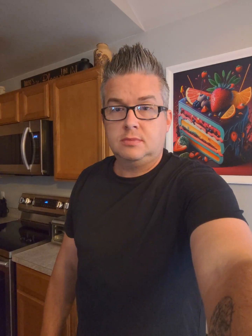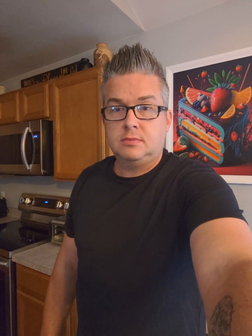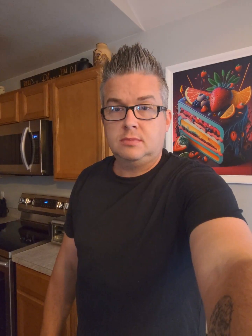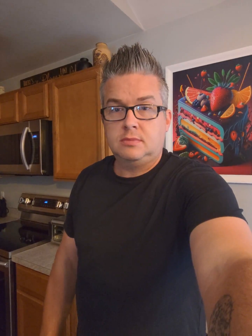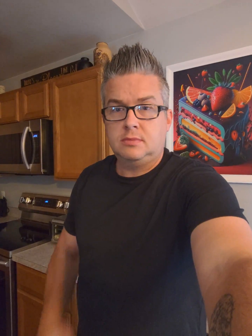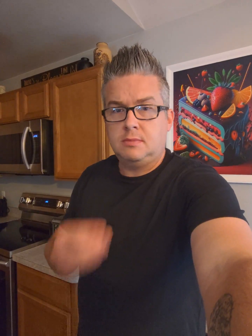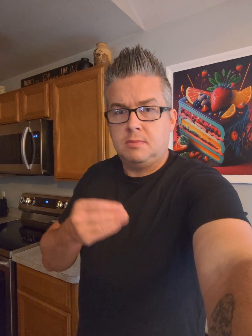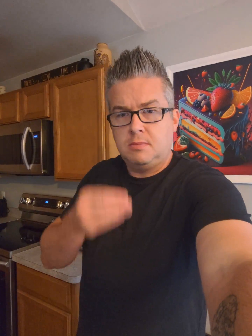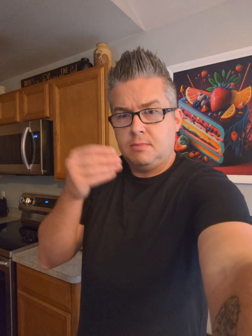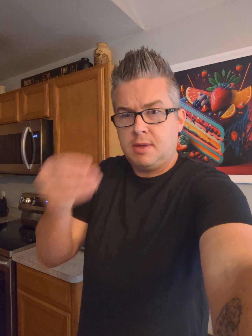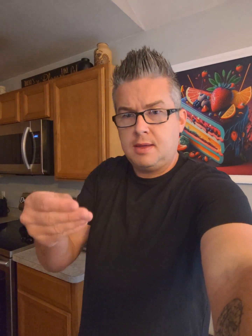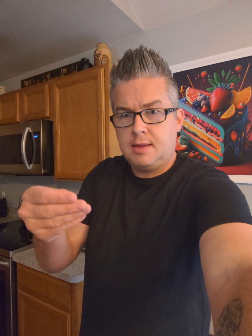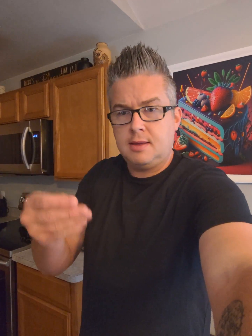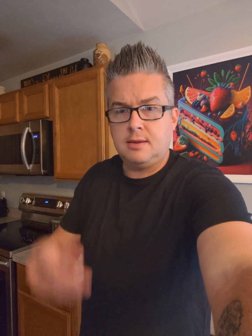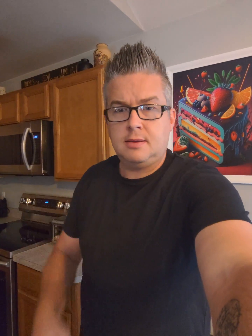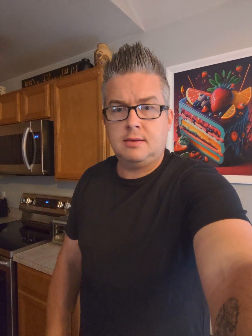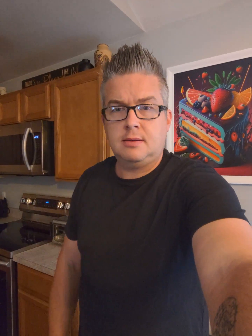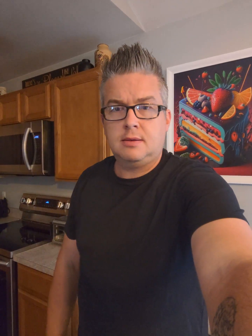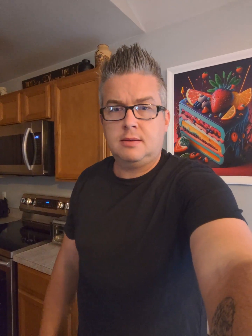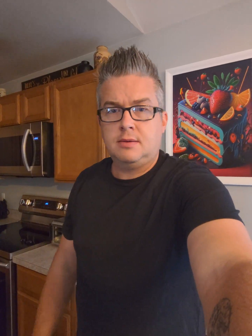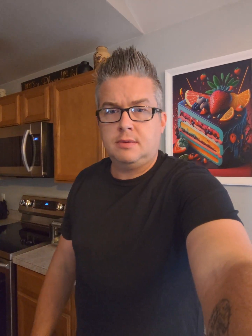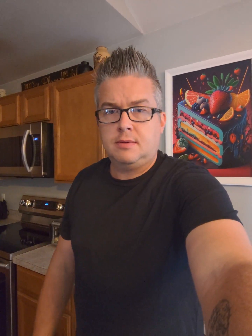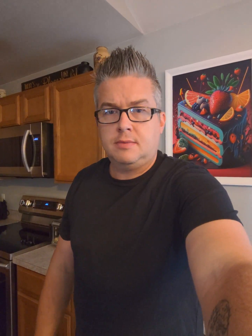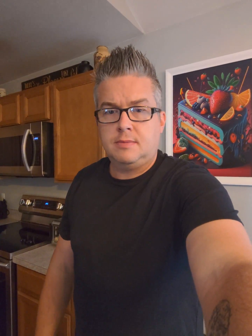buy